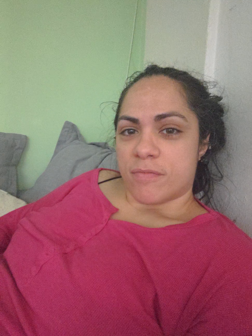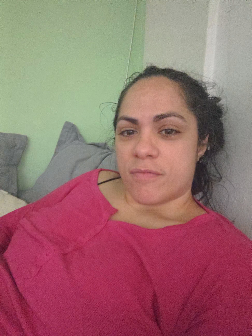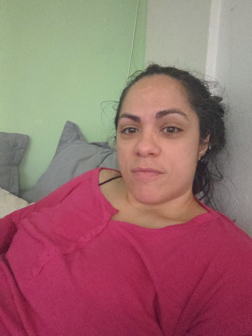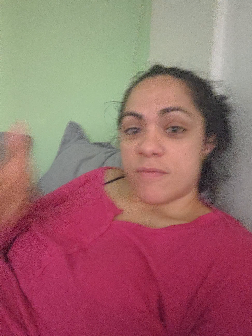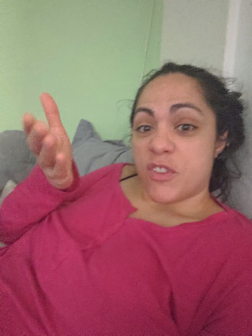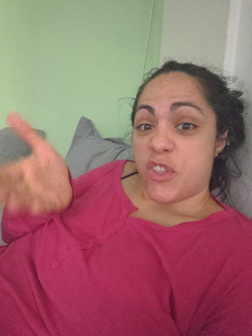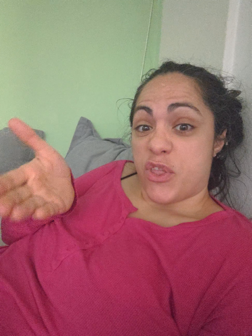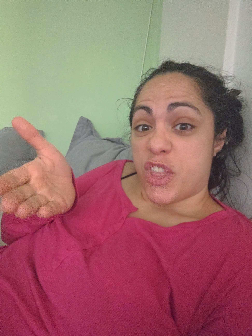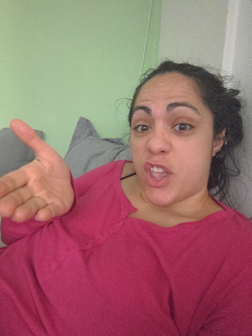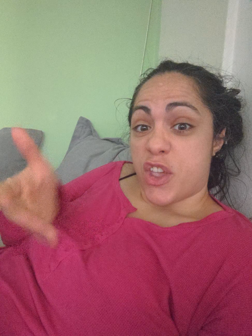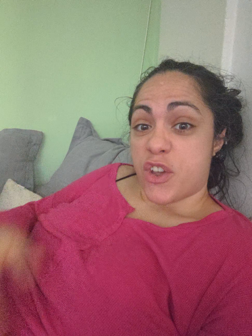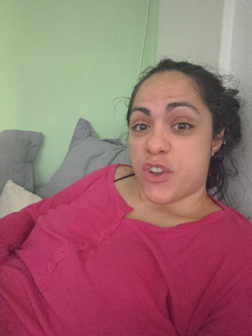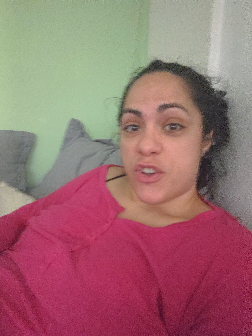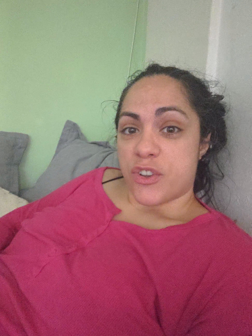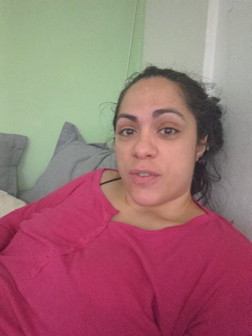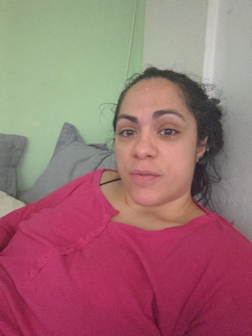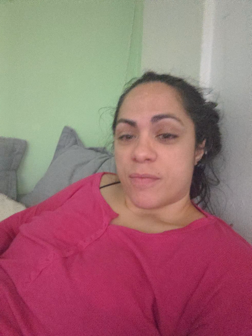there